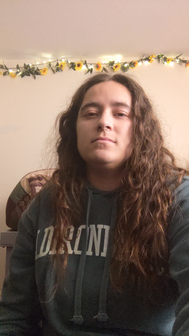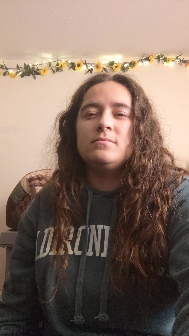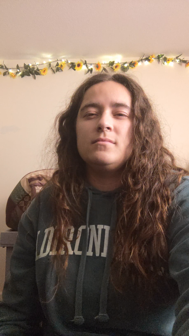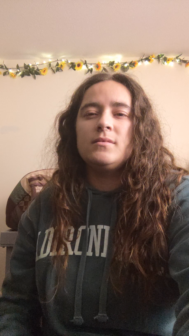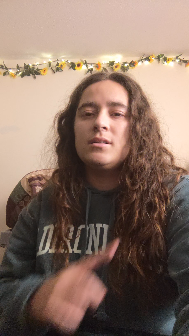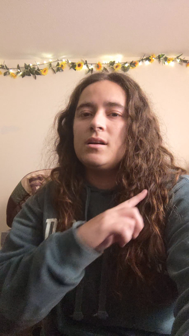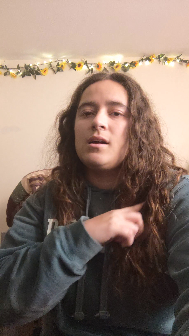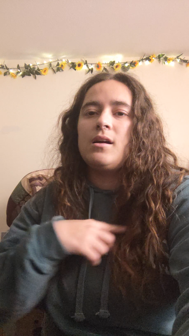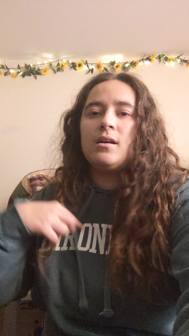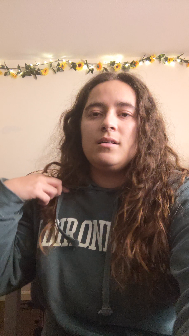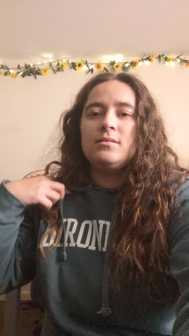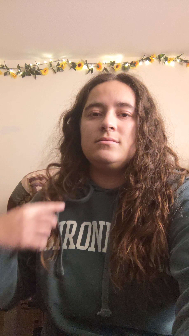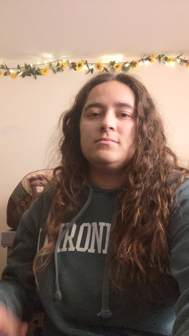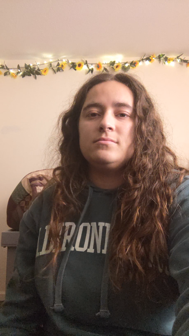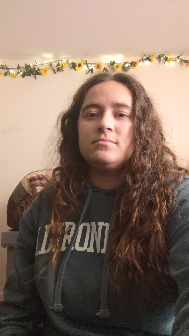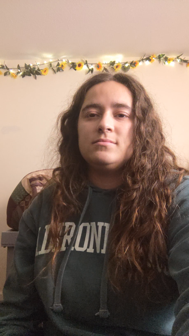necklace